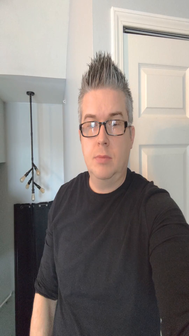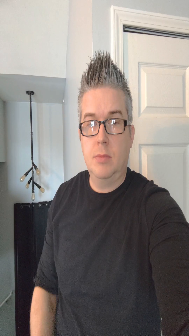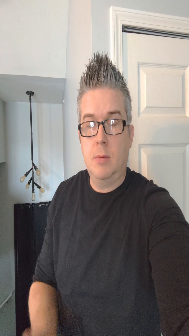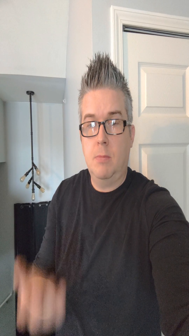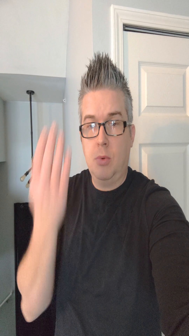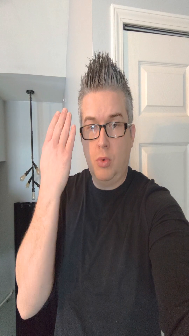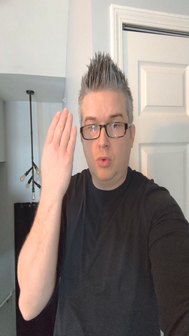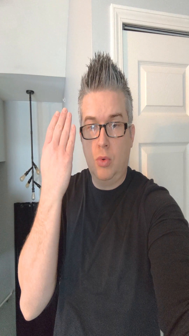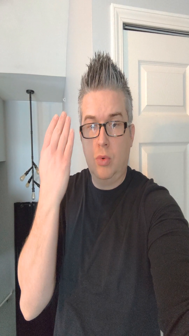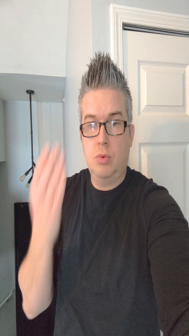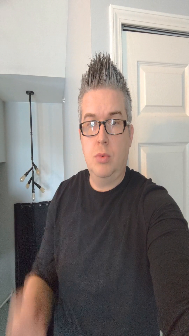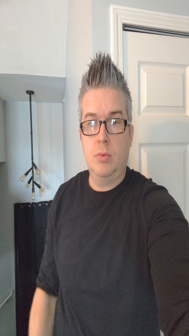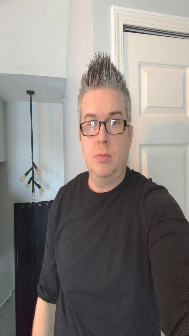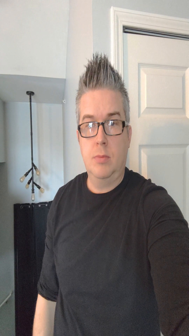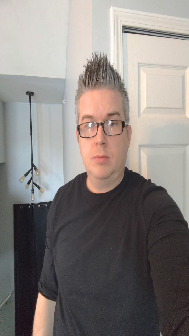morning